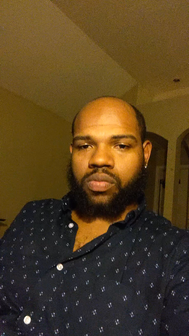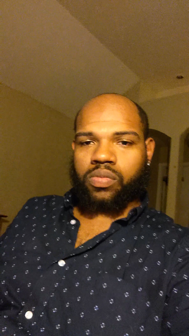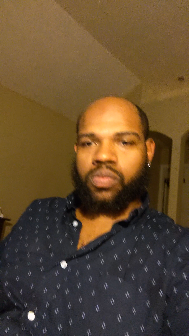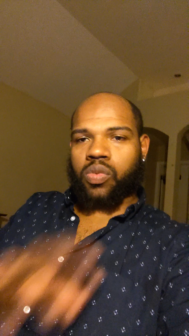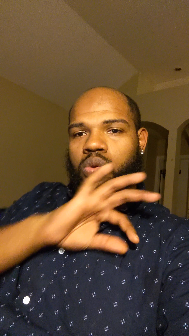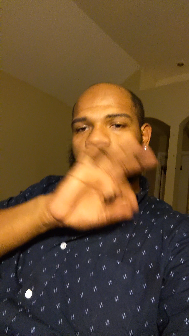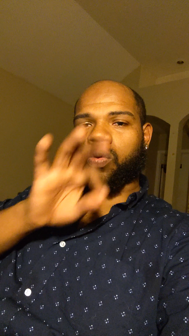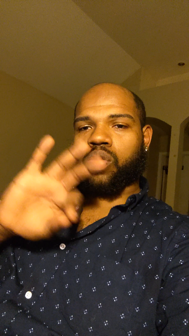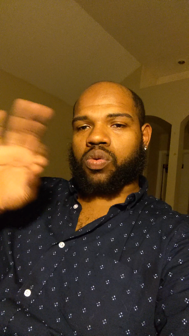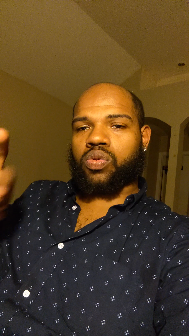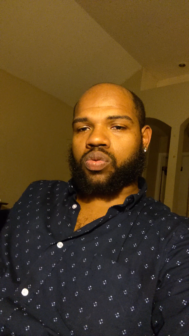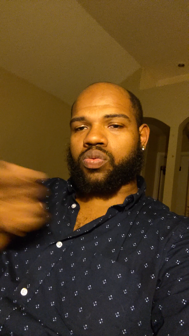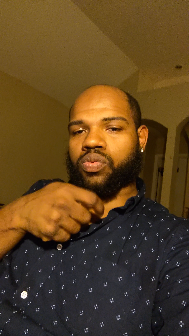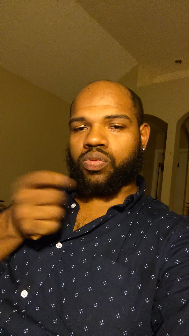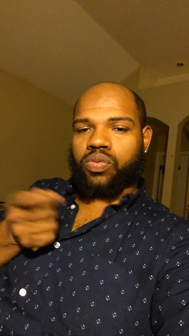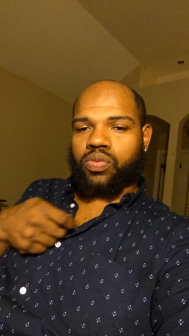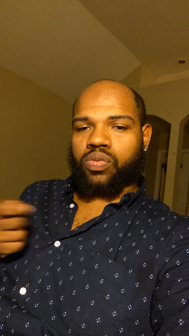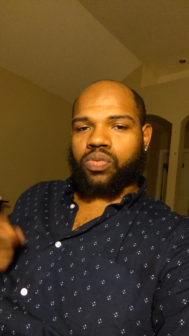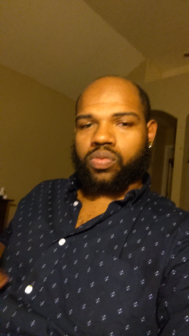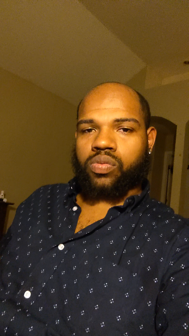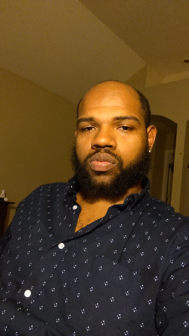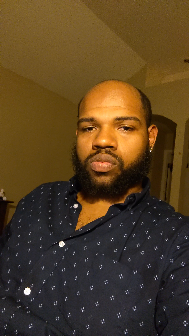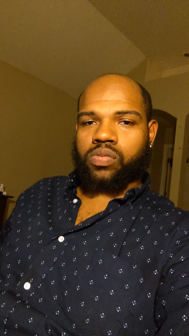hose